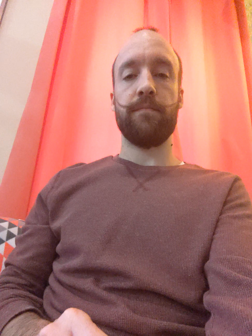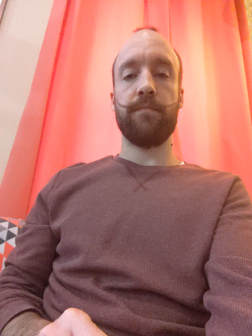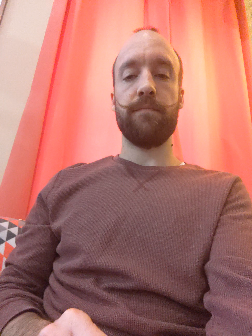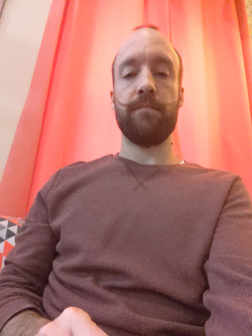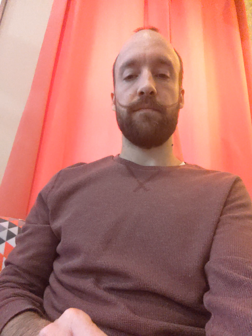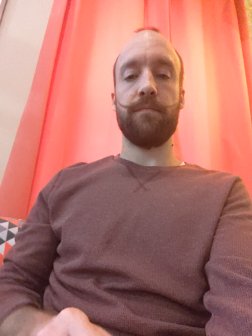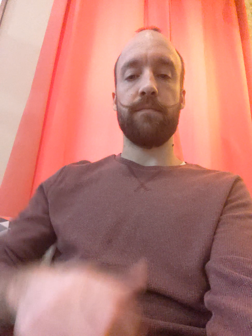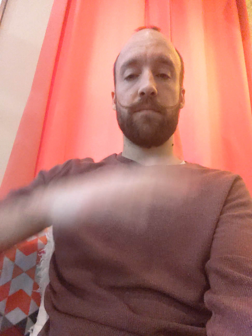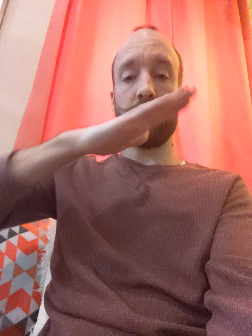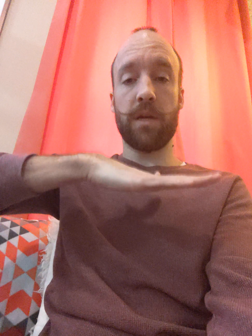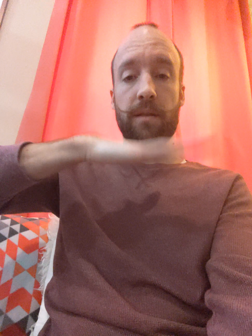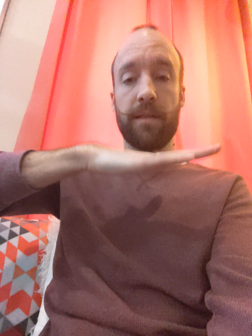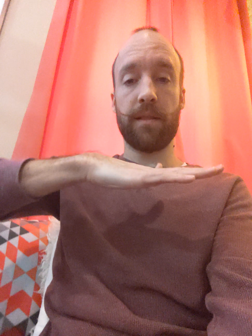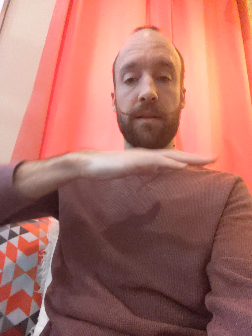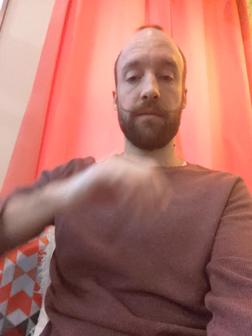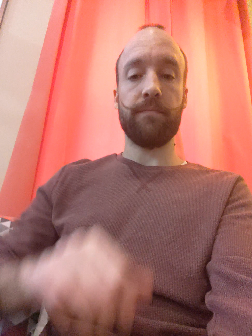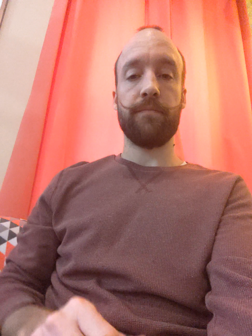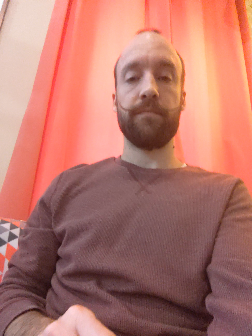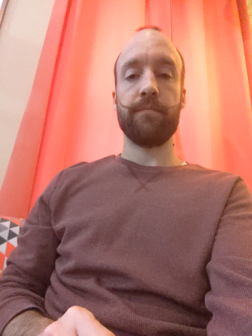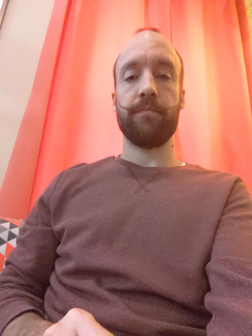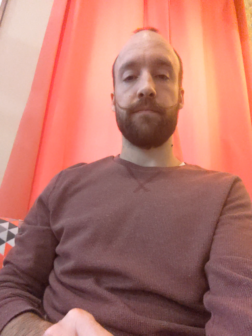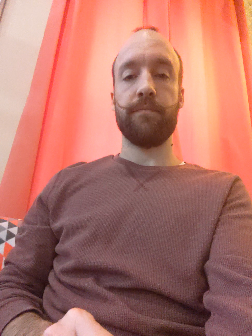table